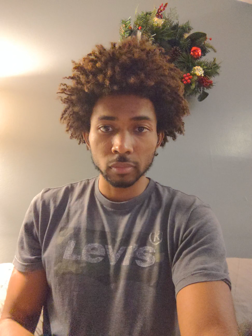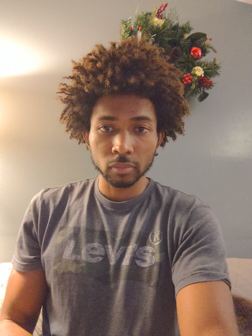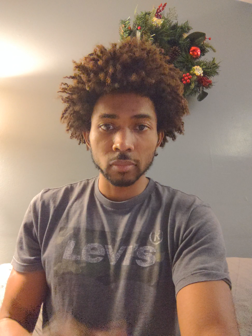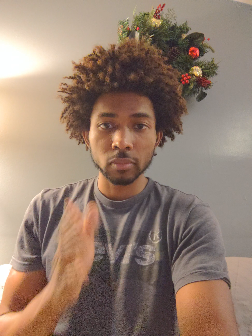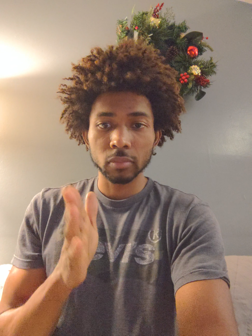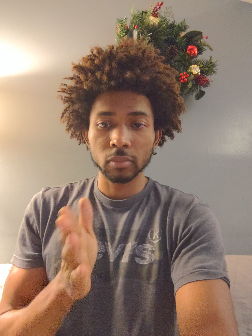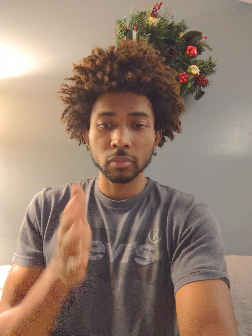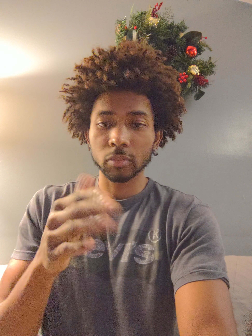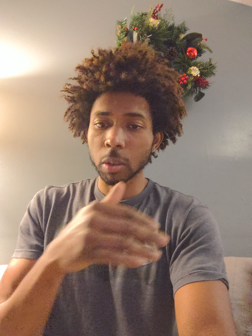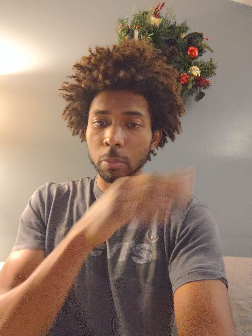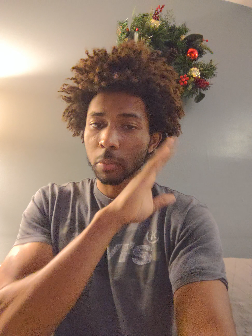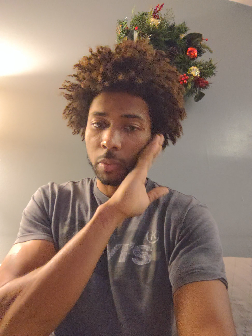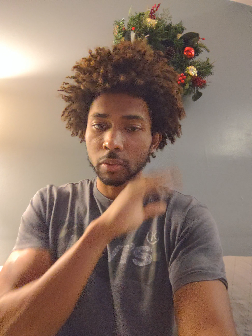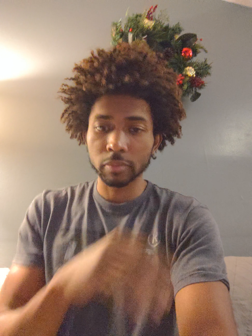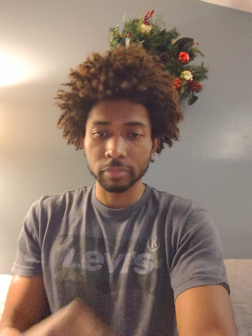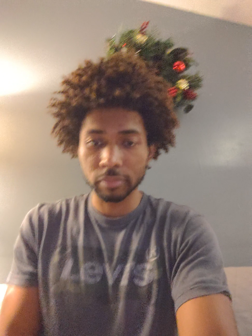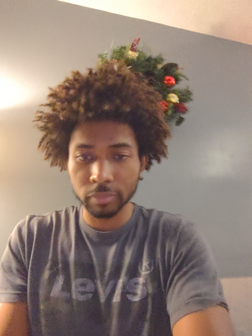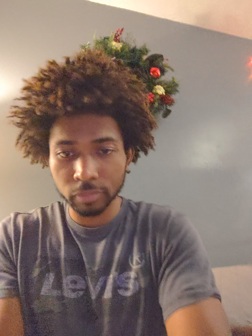bedroom